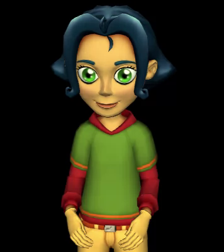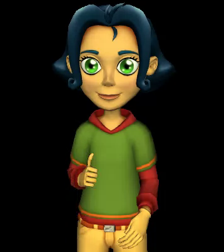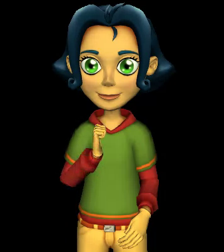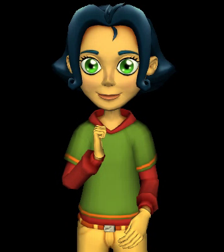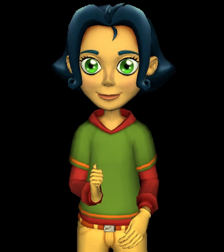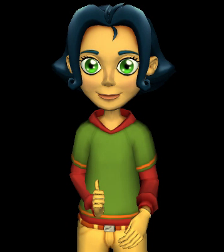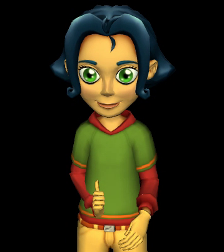حقيبة كتف